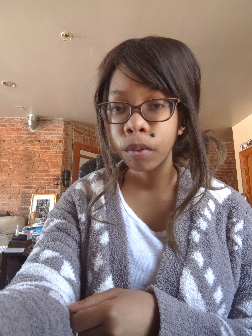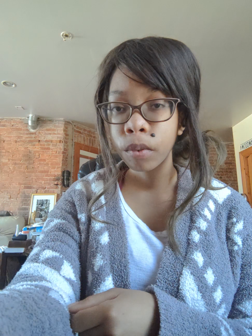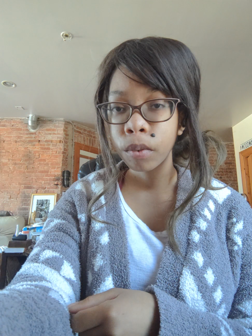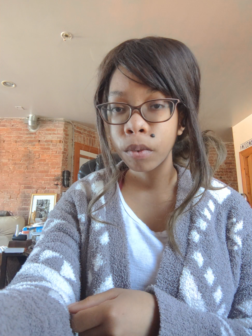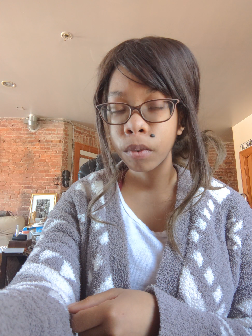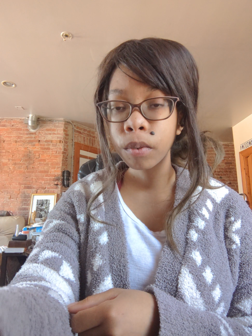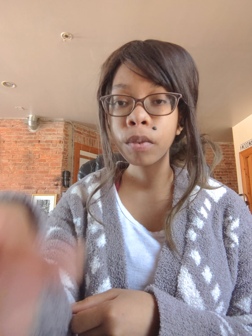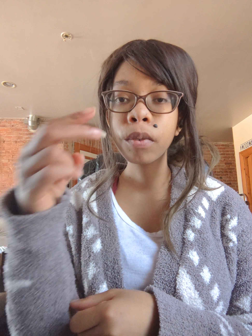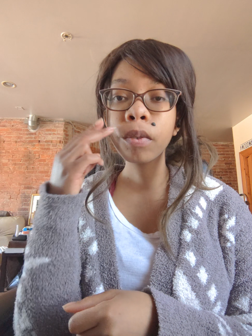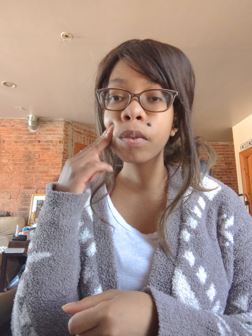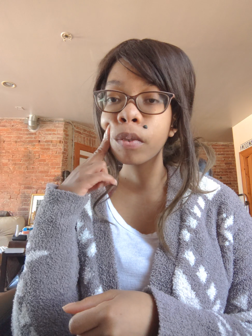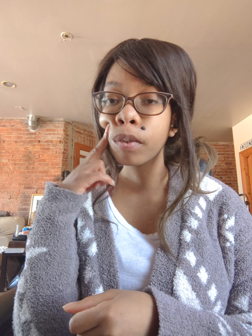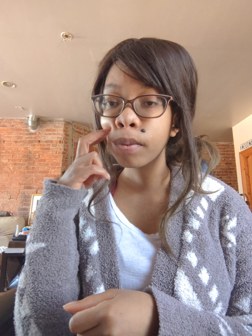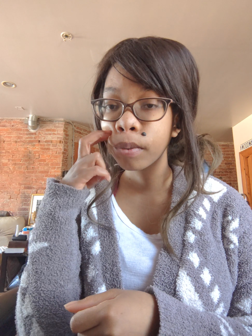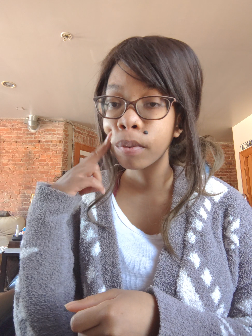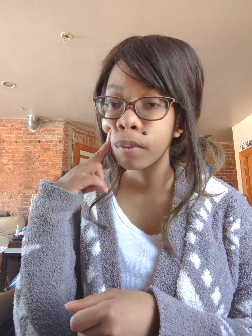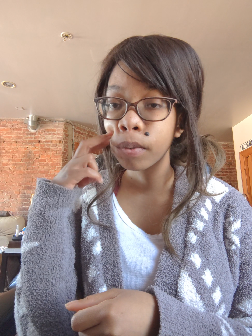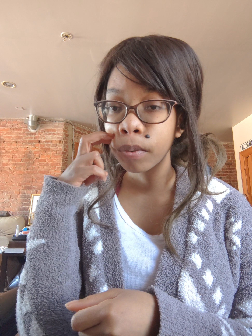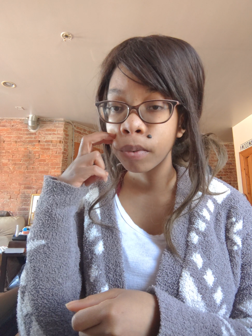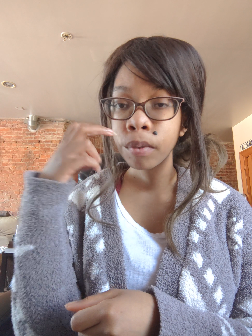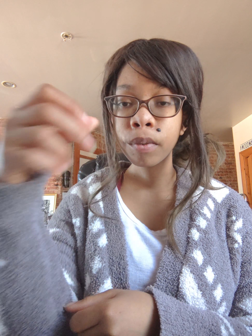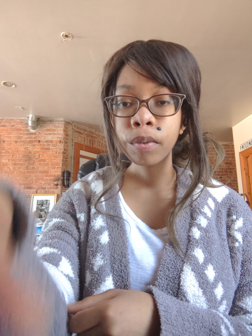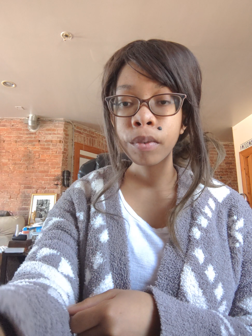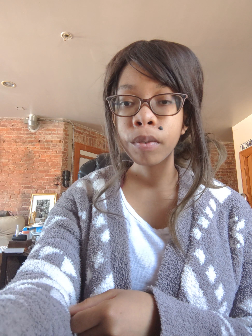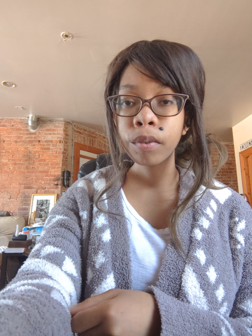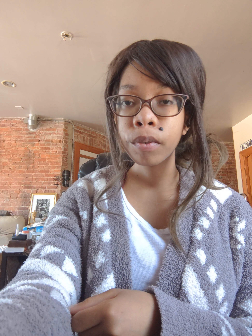gum